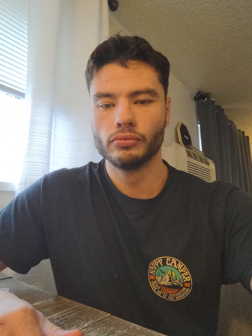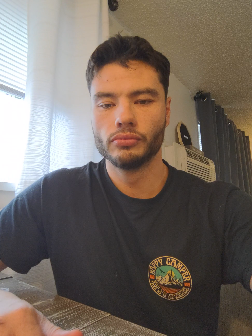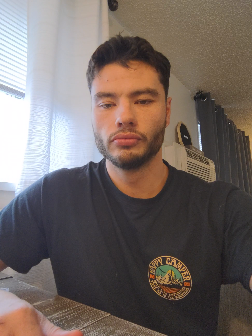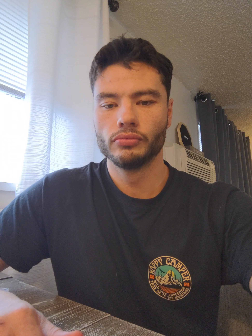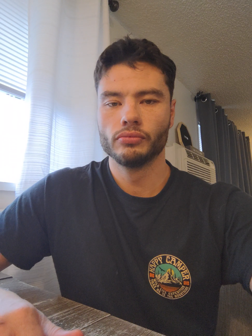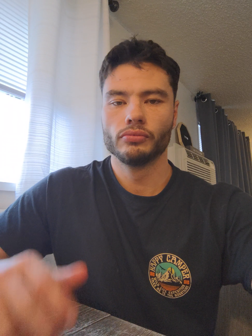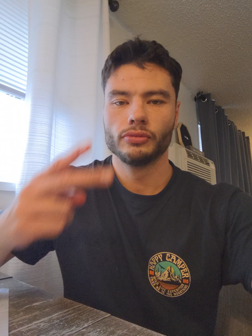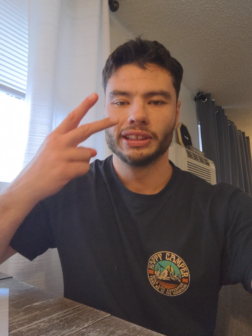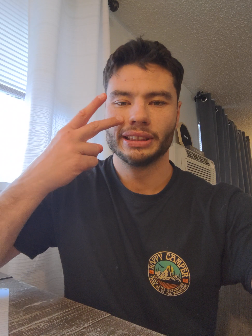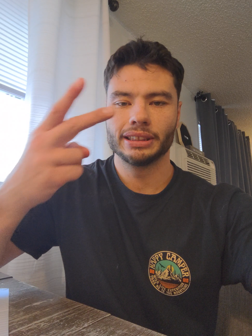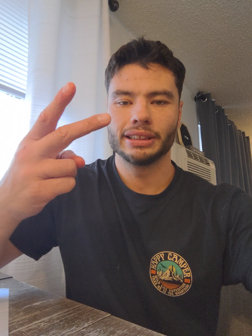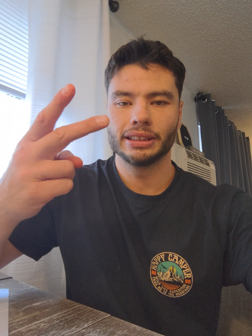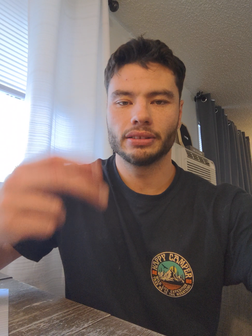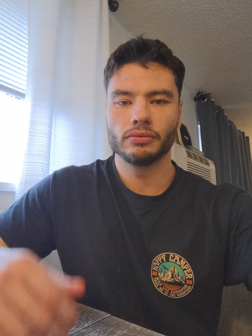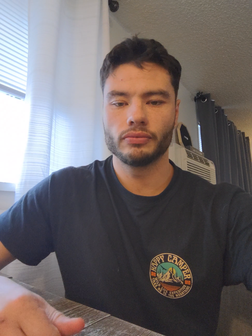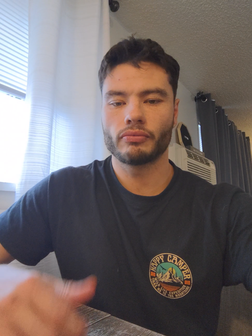see